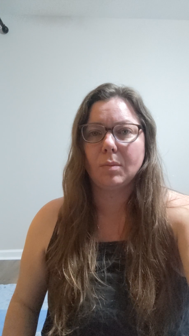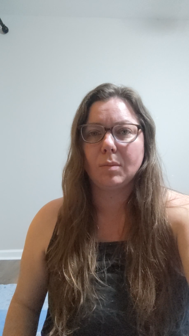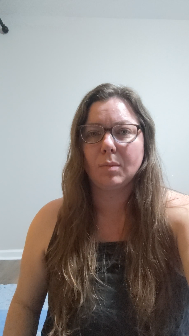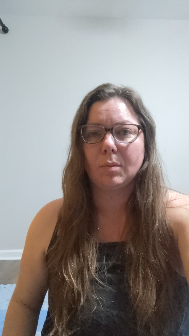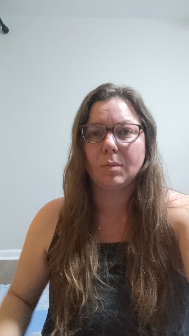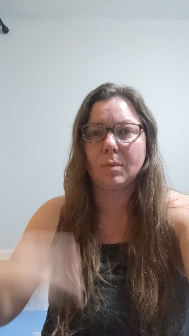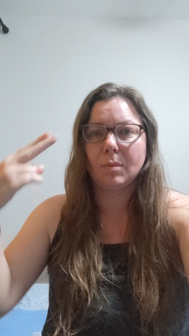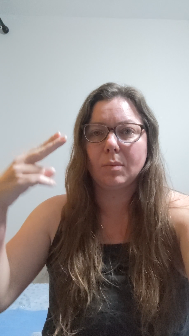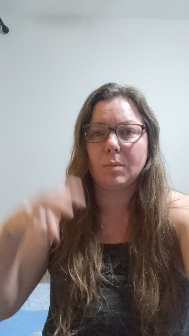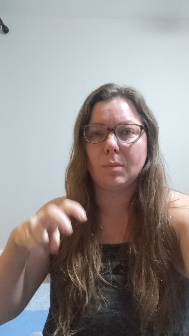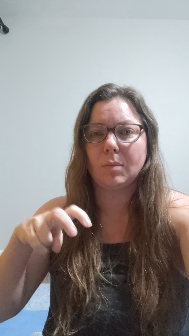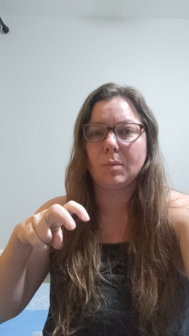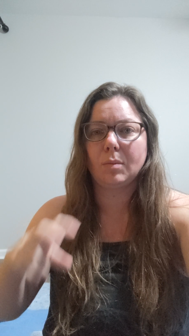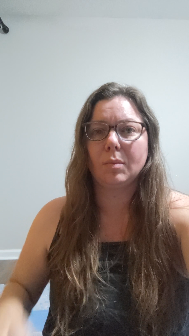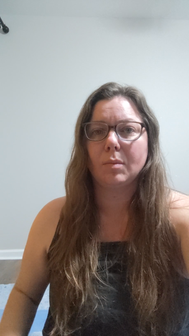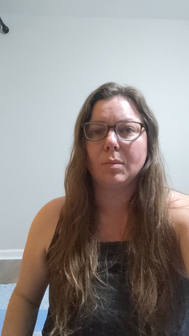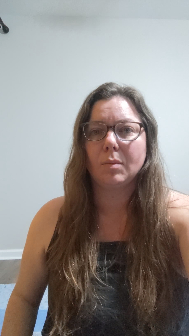high chair